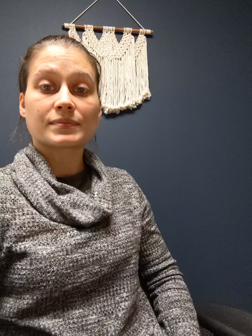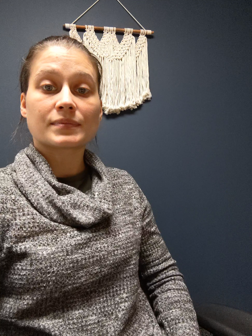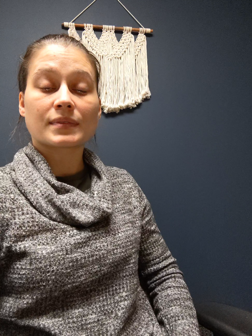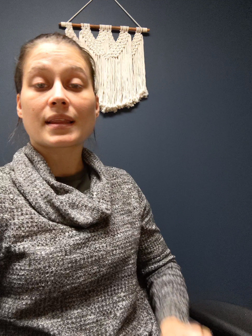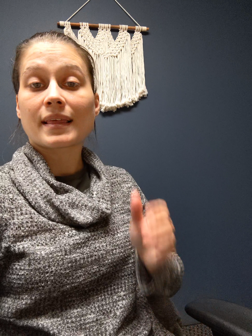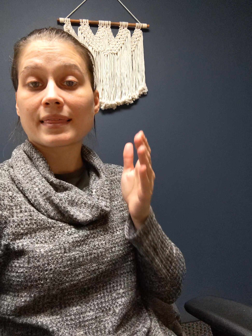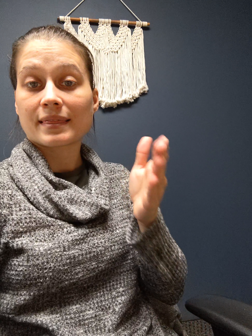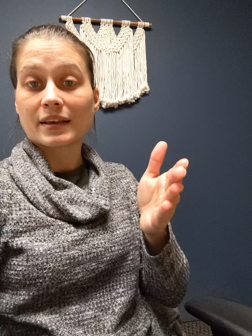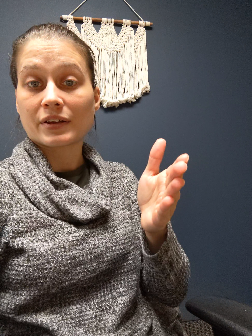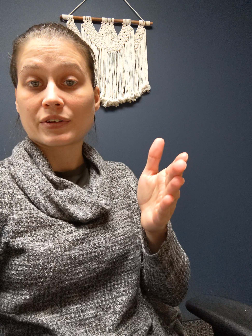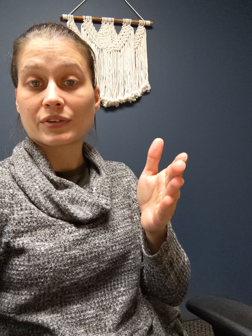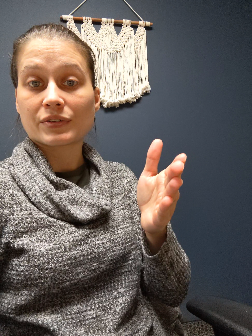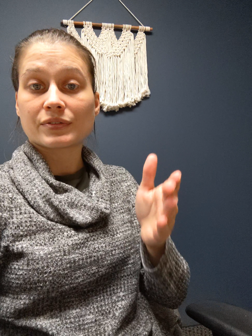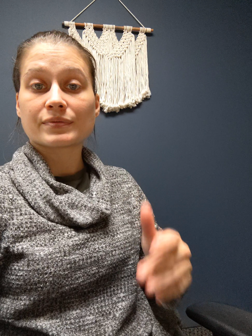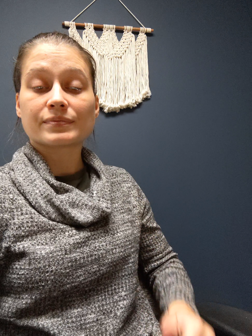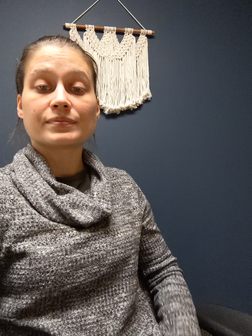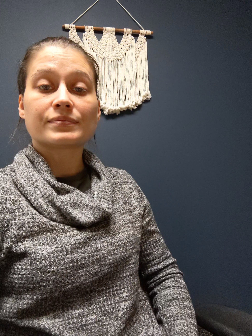there